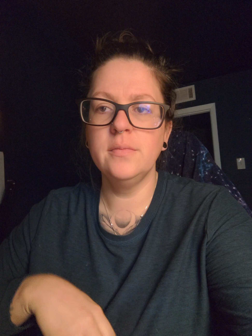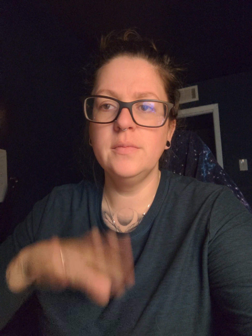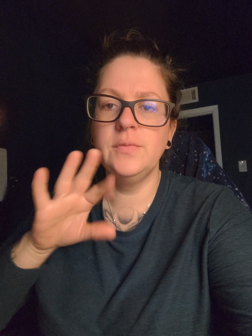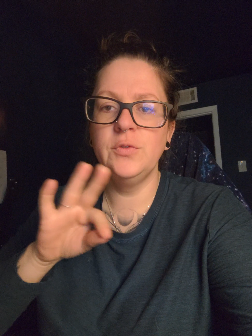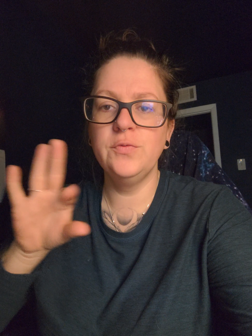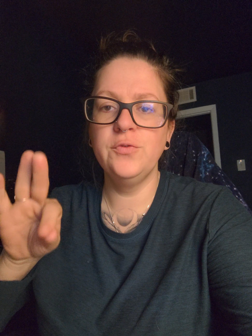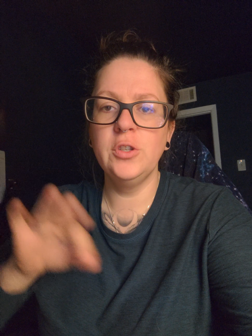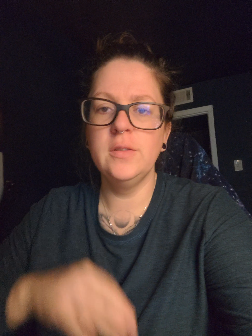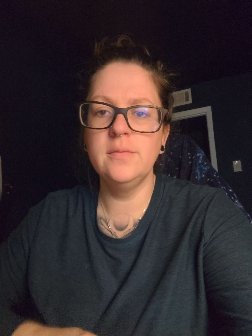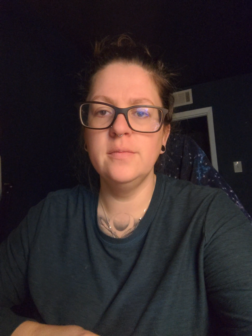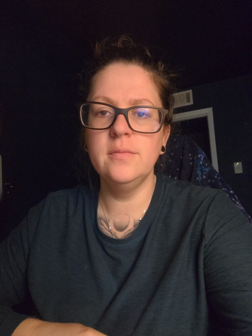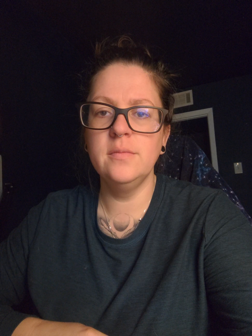french fries